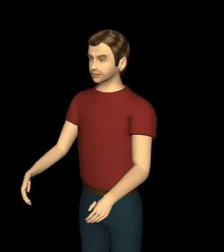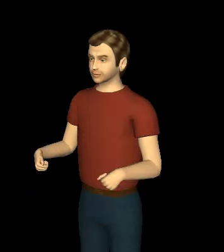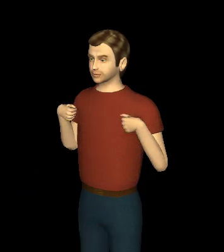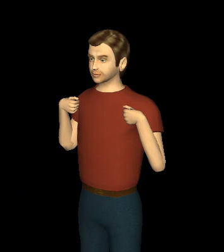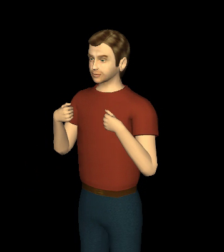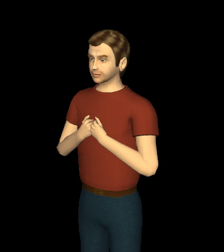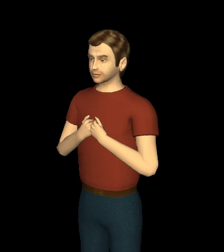معطف